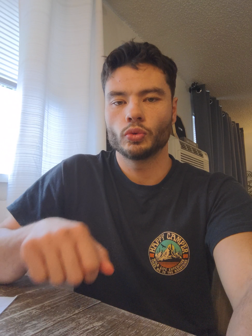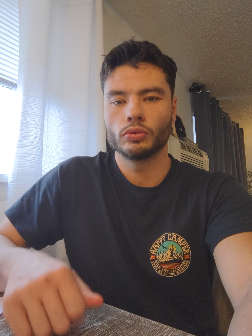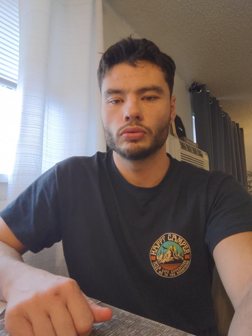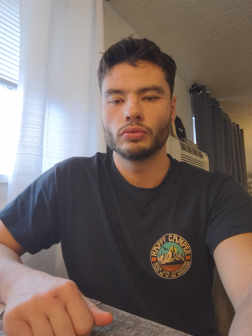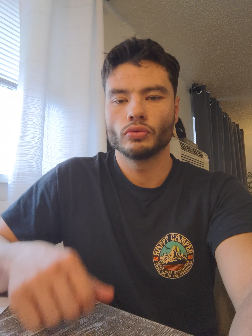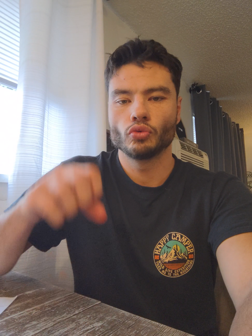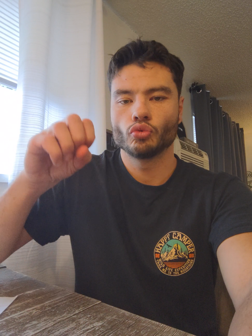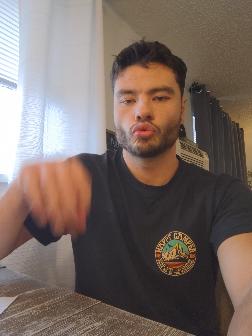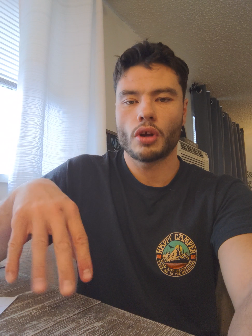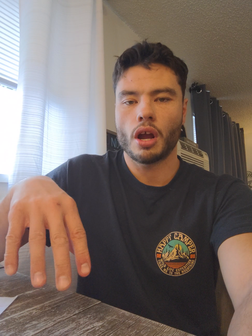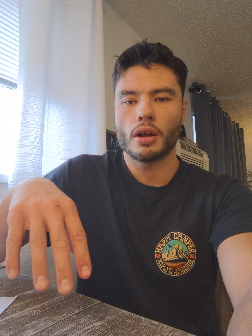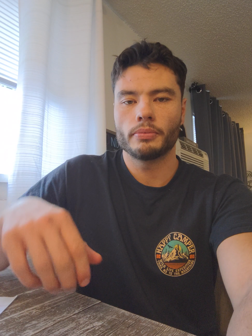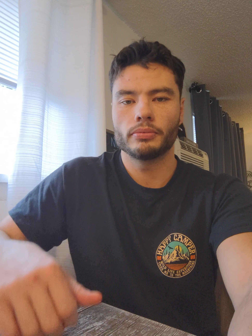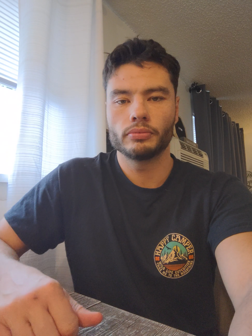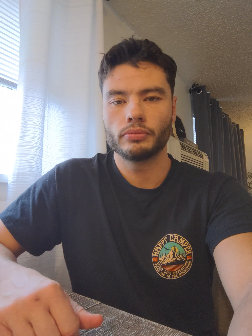drop